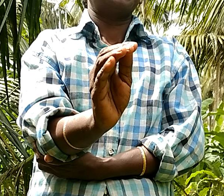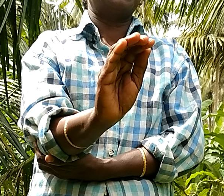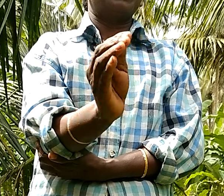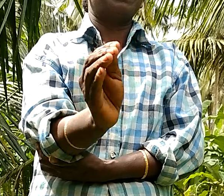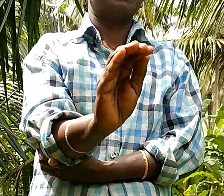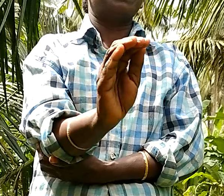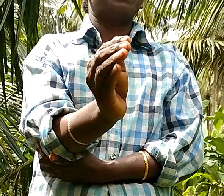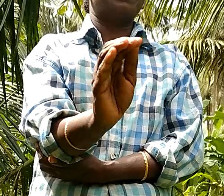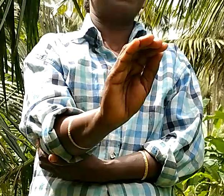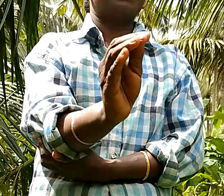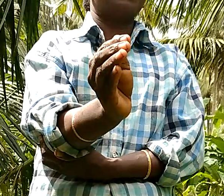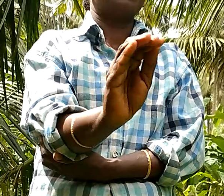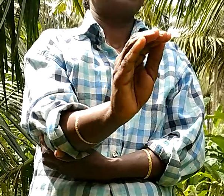Snake